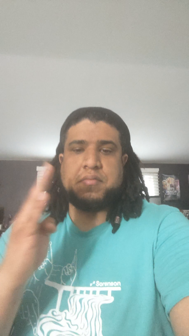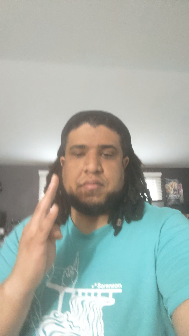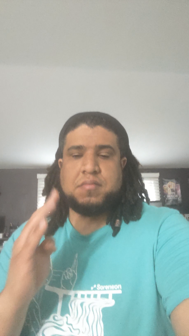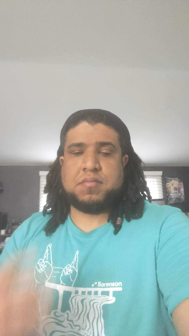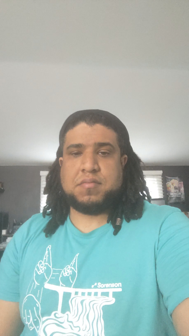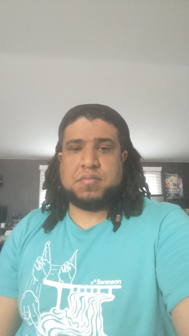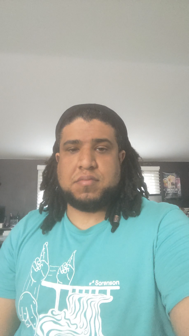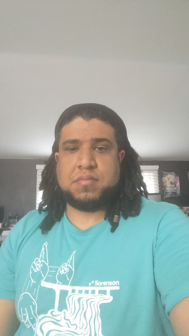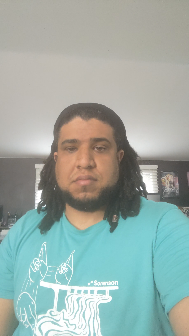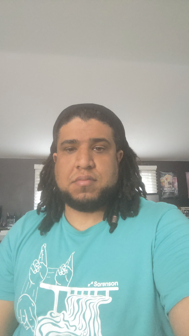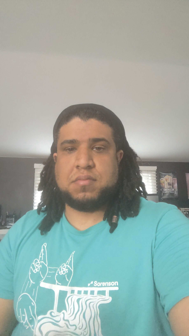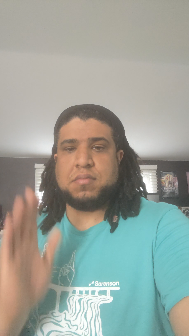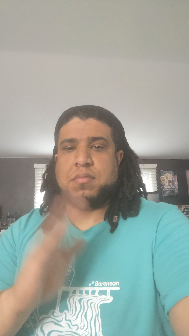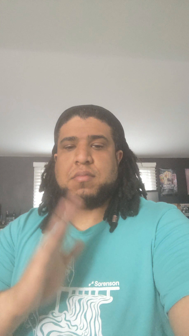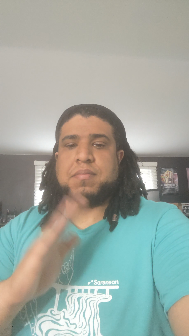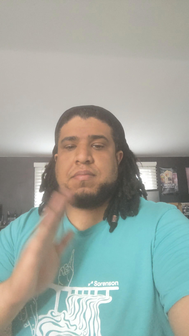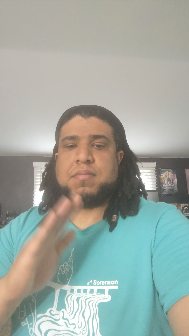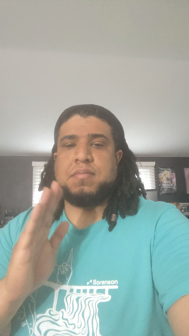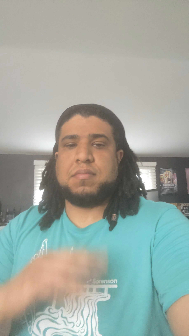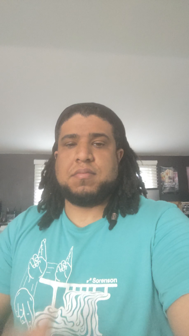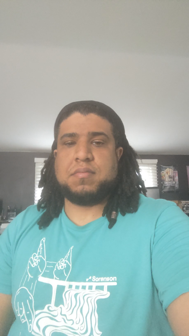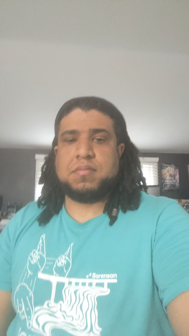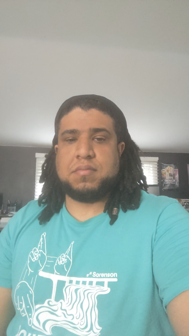clap